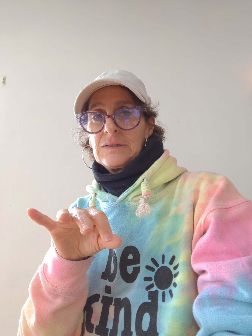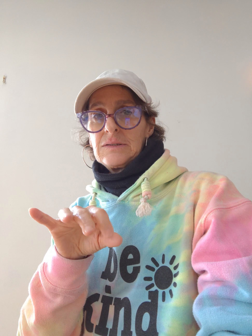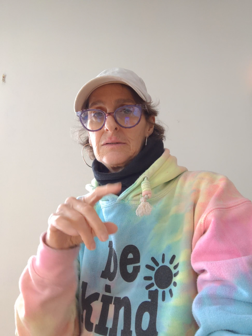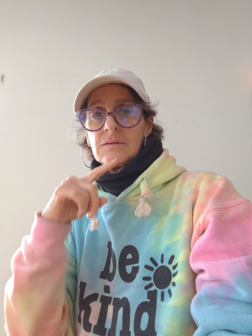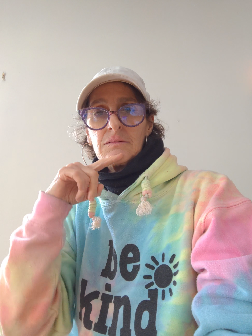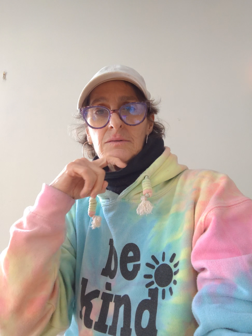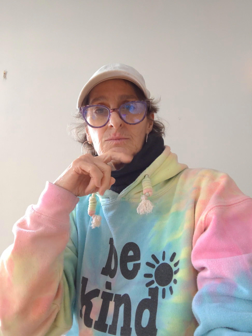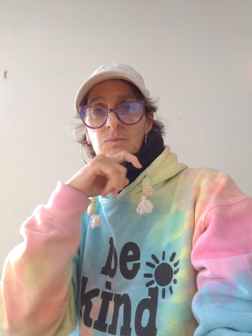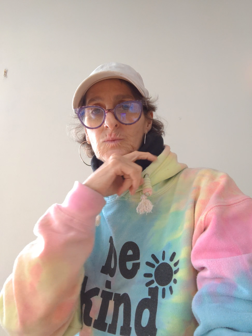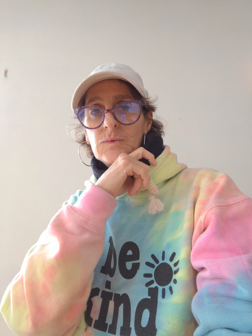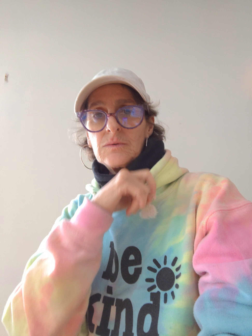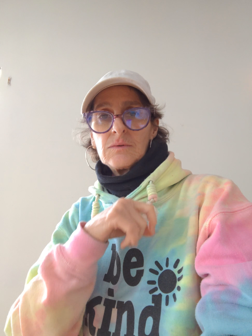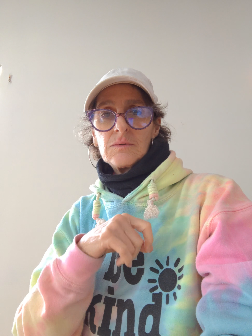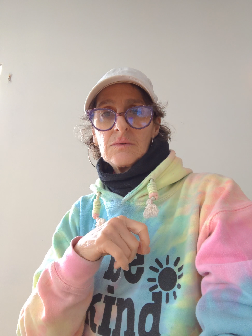cereal